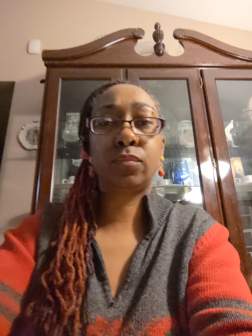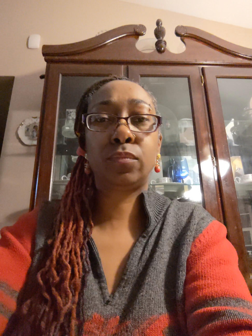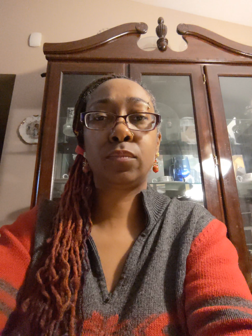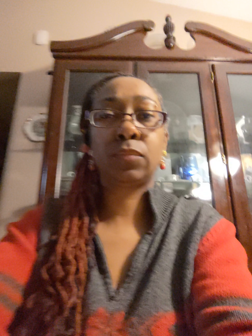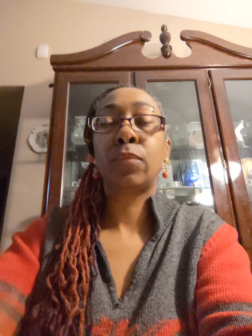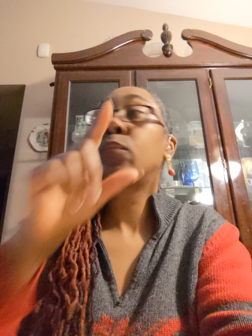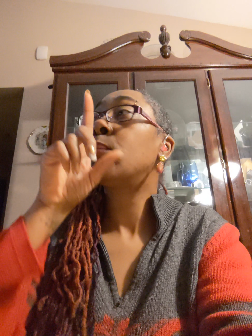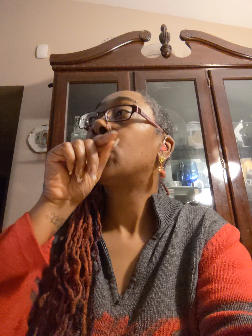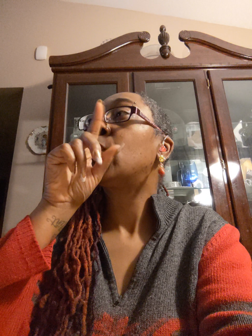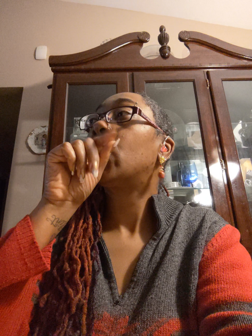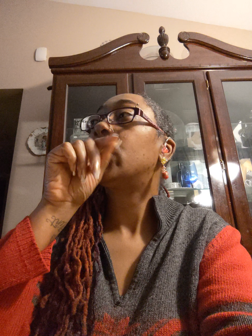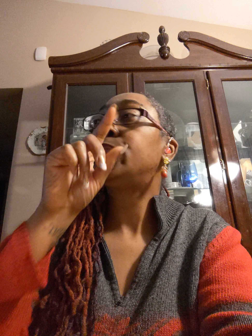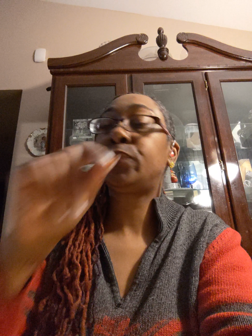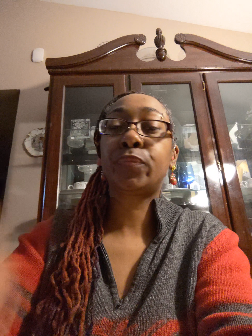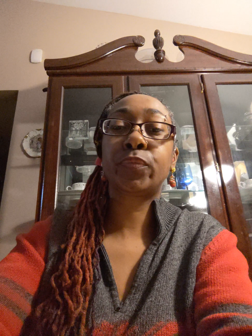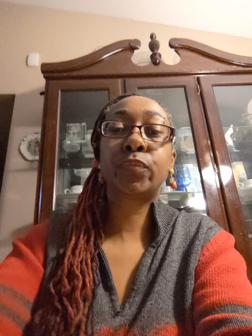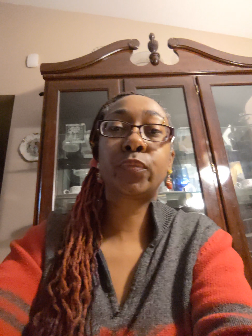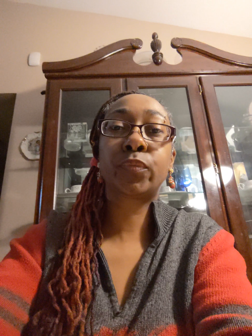bird